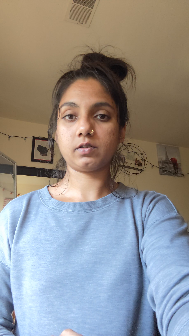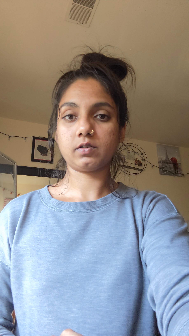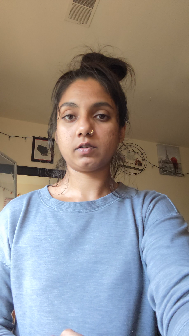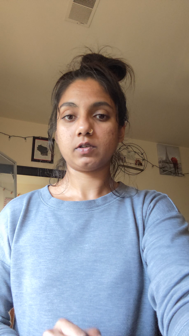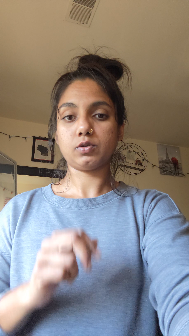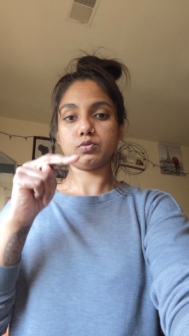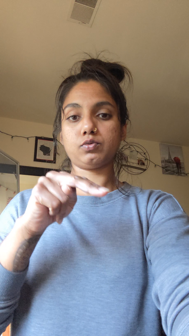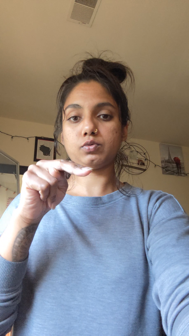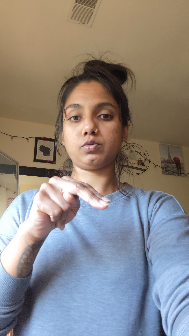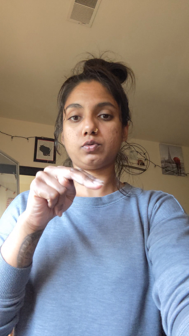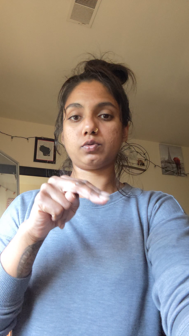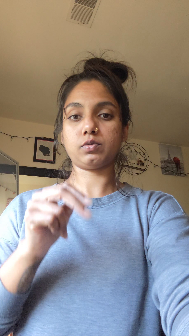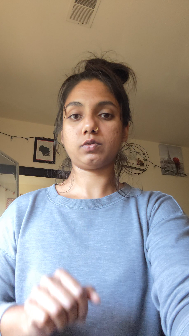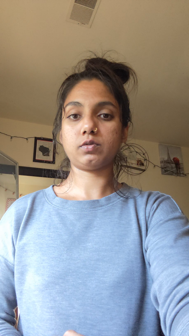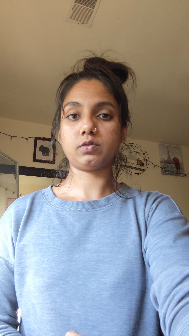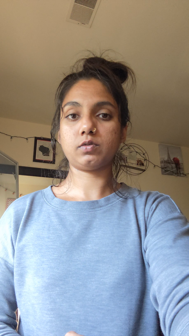nurse